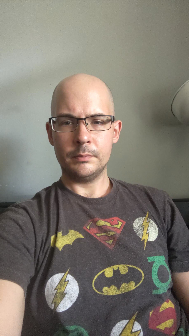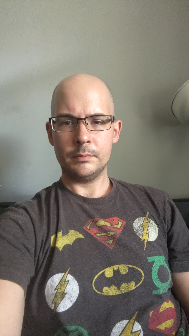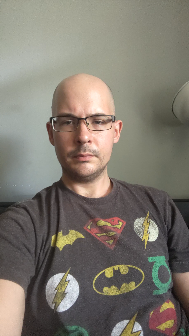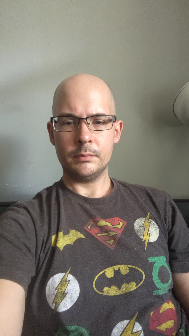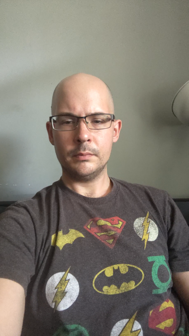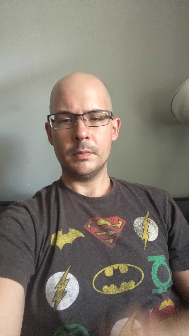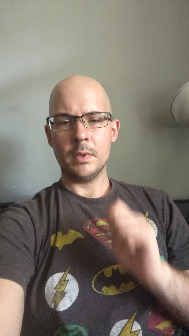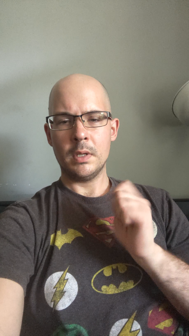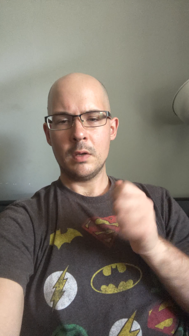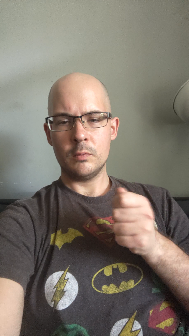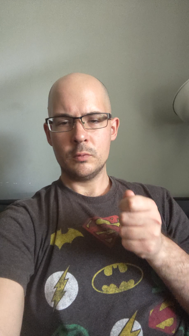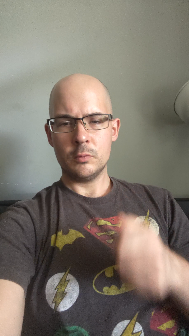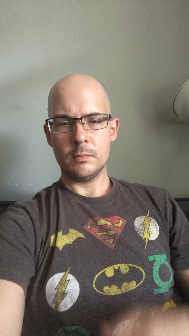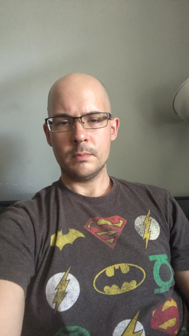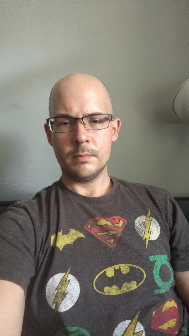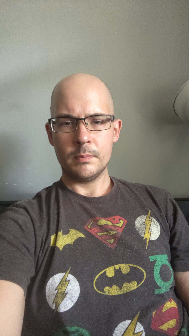cart